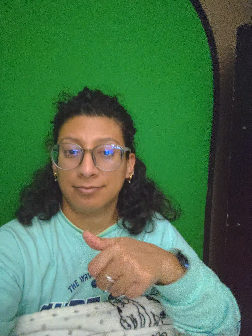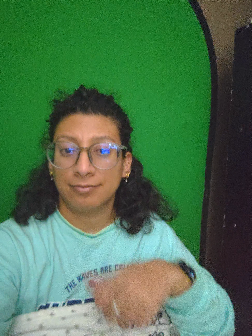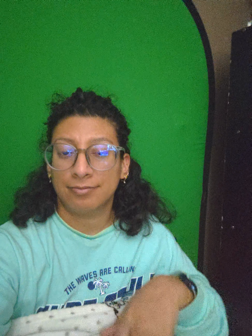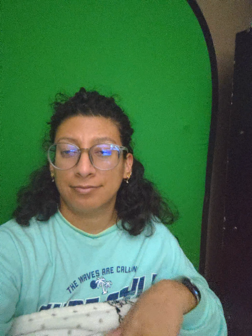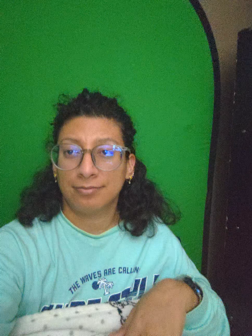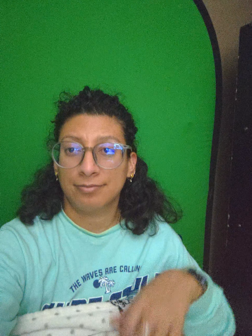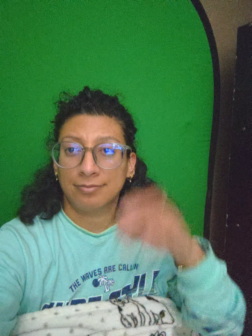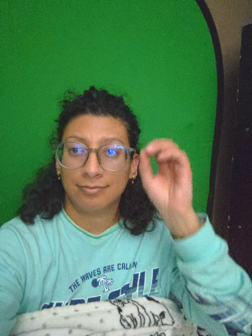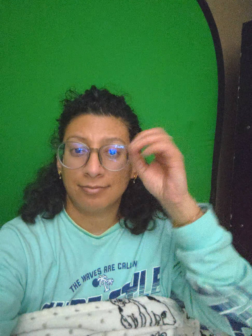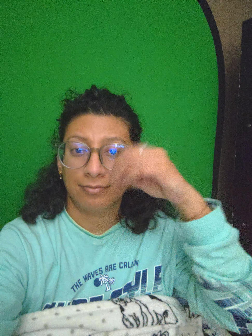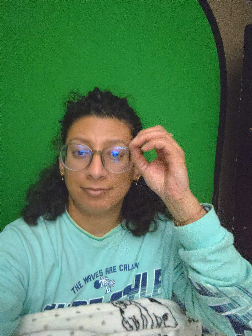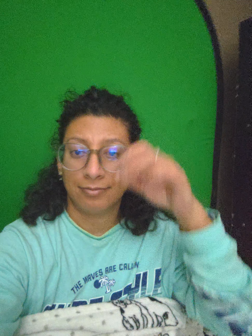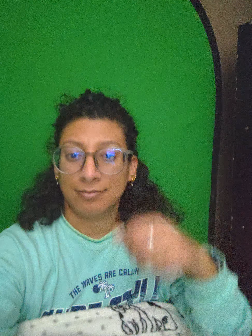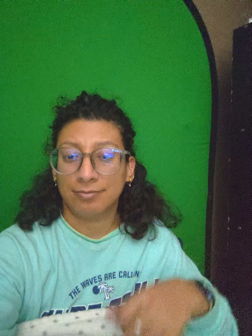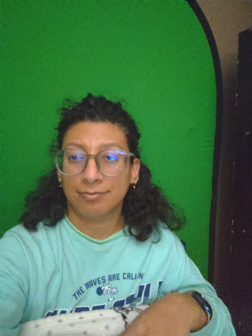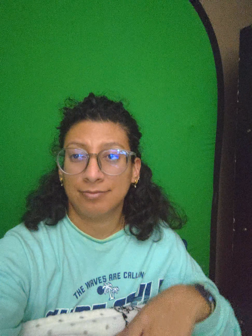owl